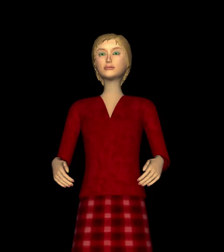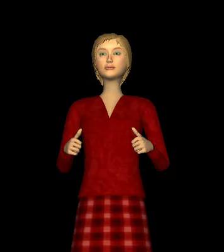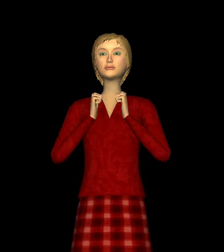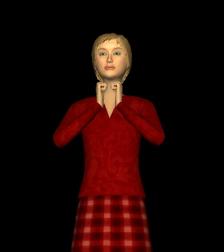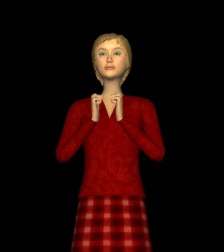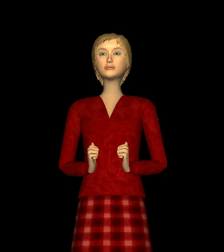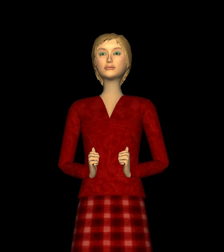حقيبة ظهر